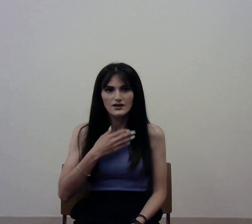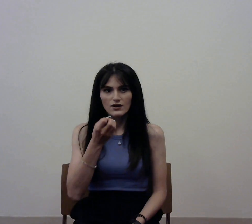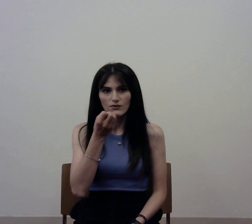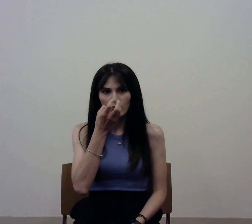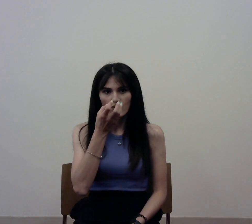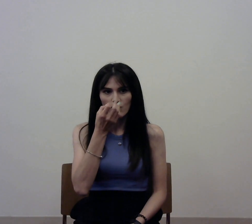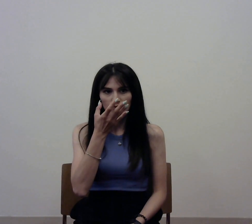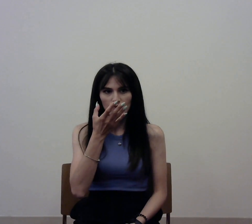bakı